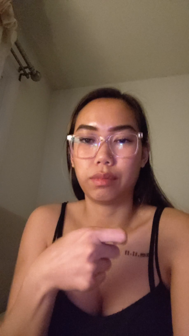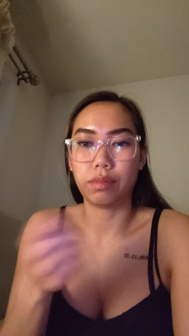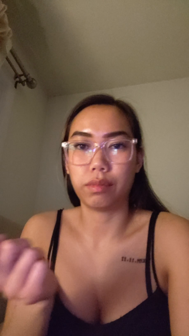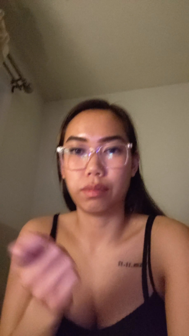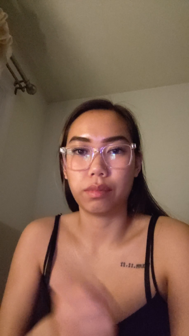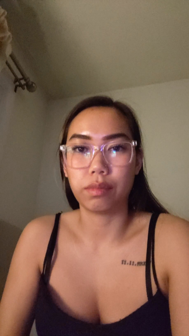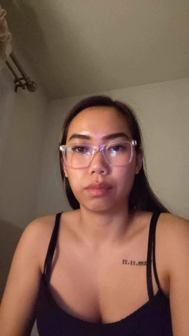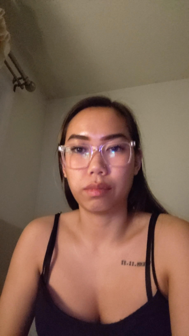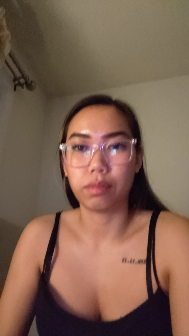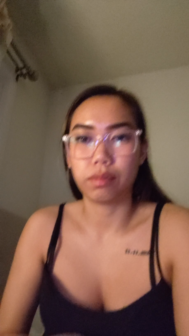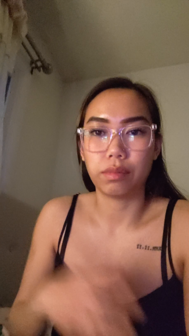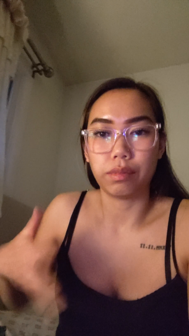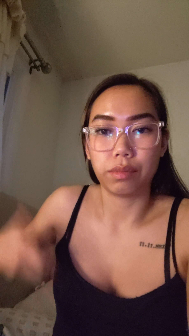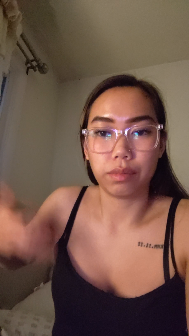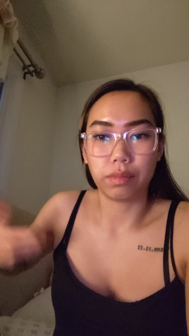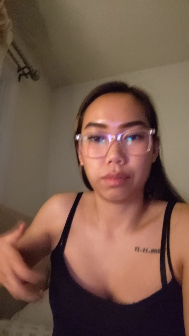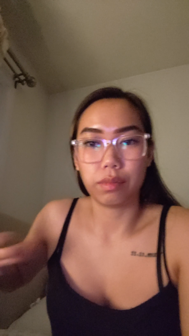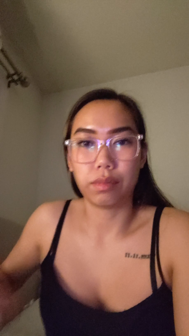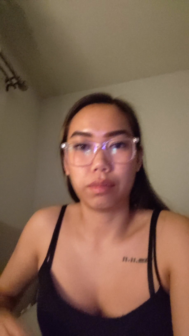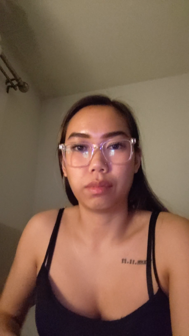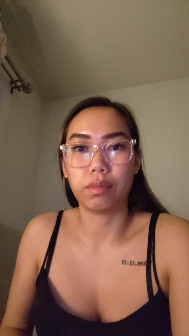monkey